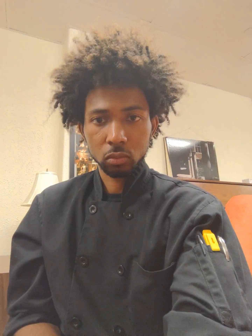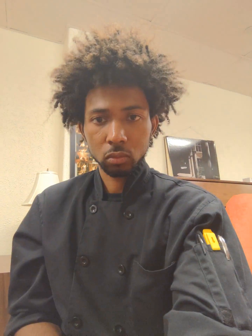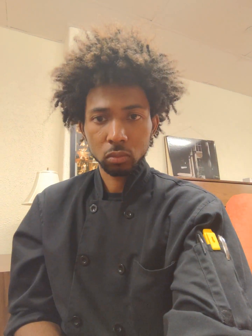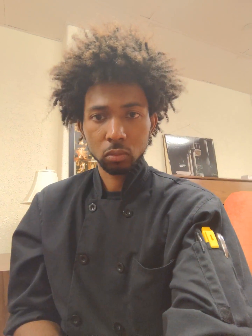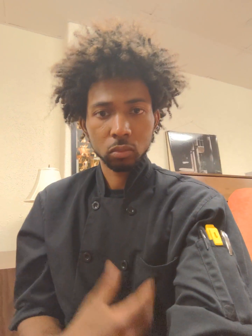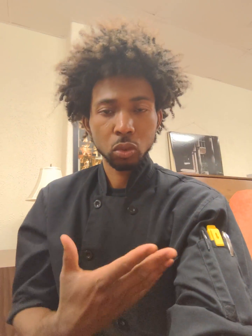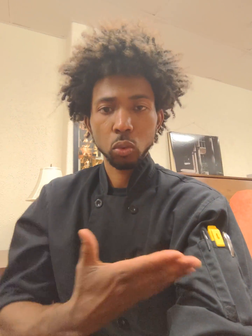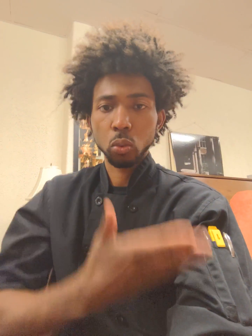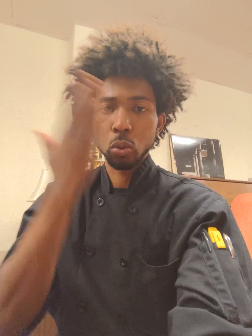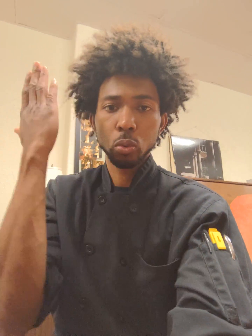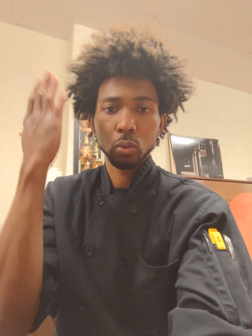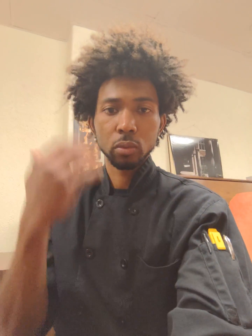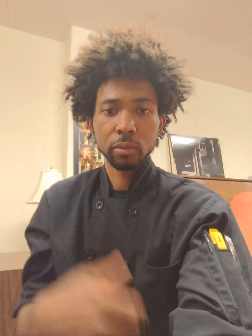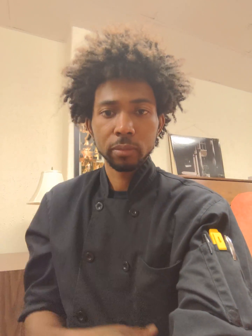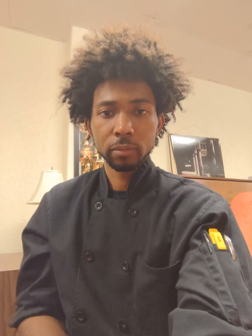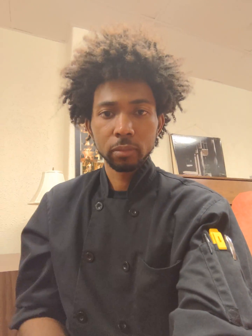all gone